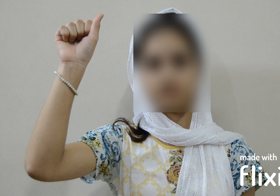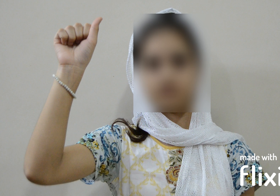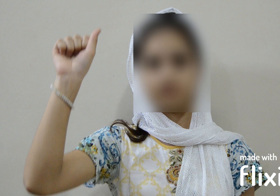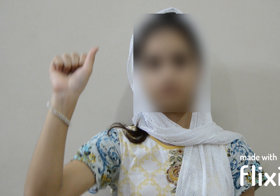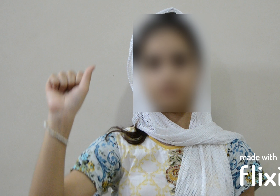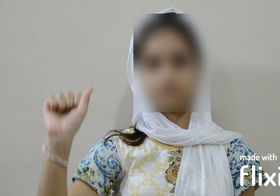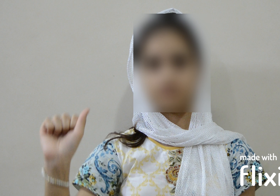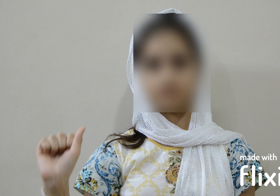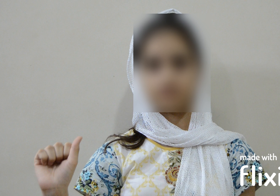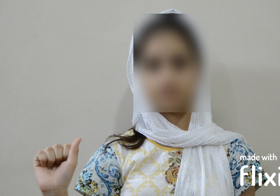آ